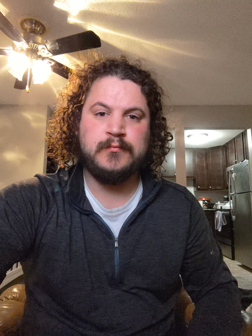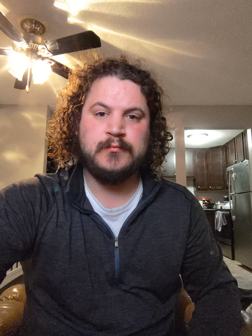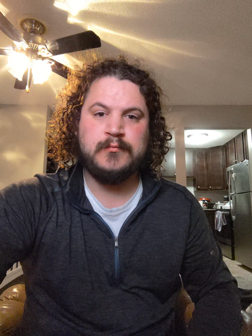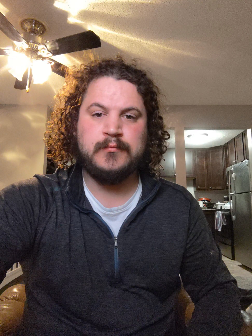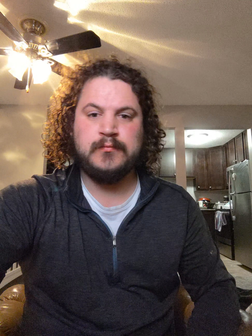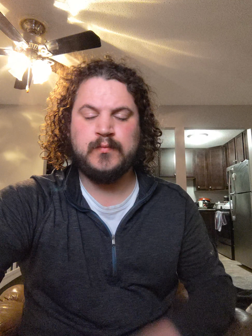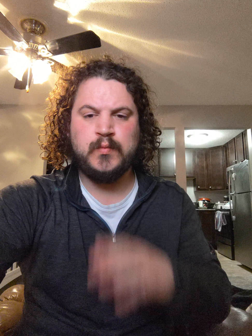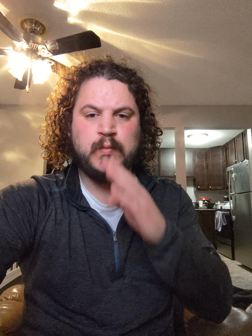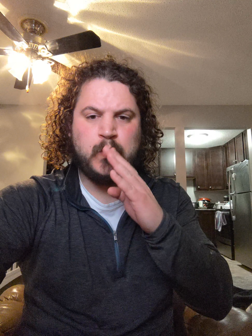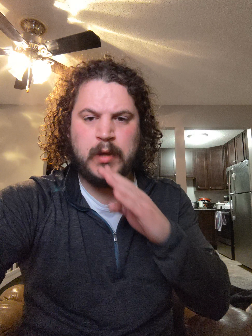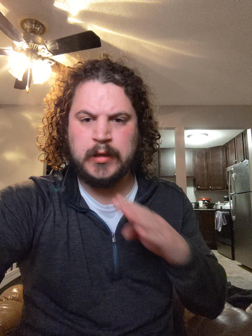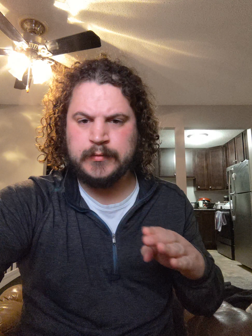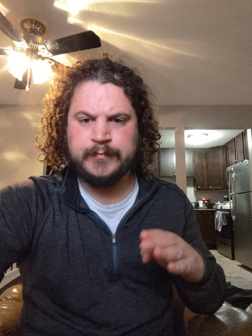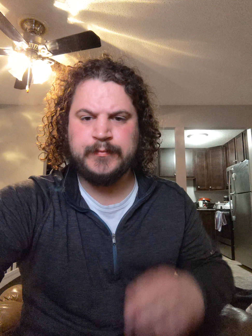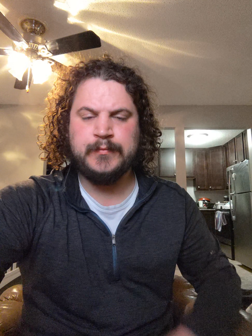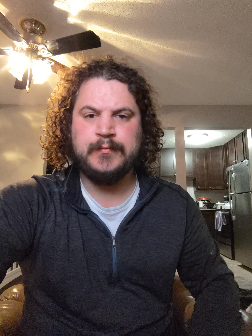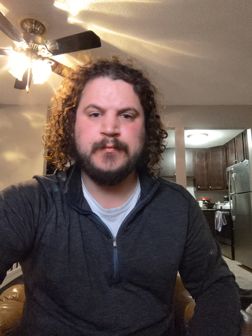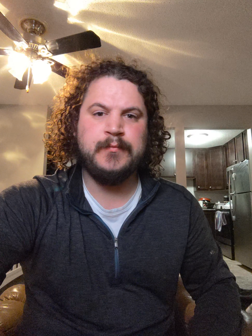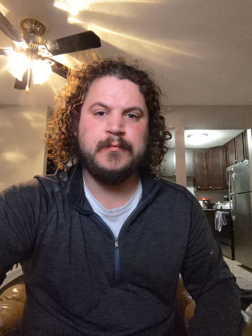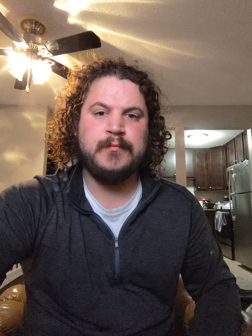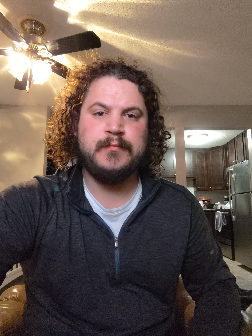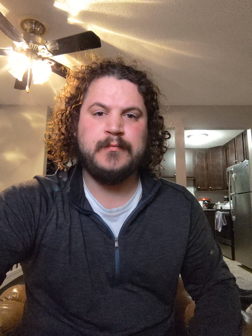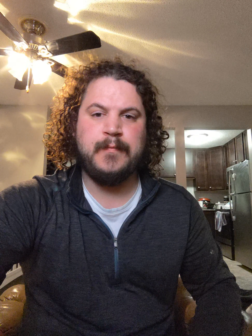quiet